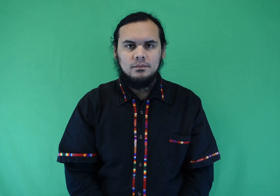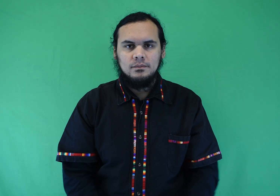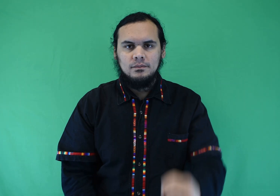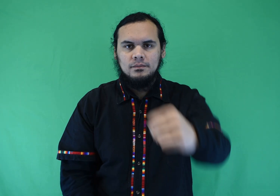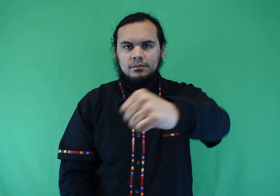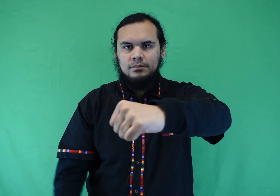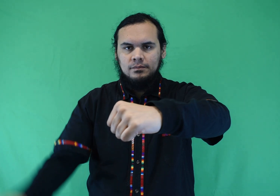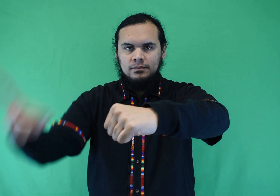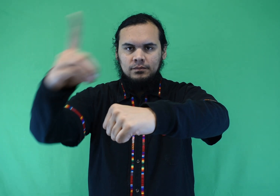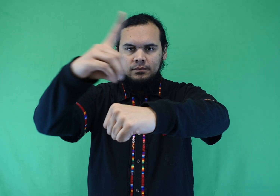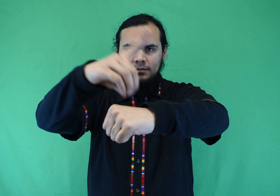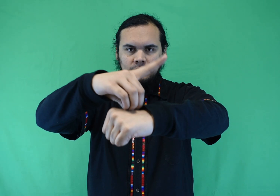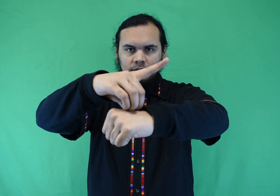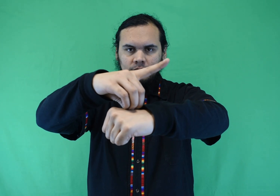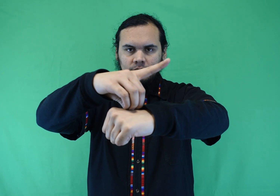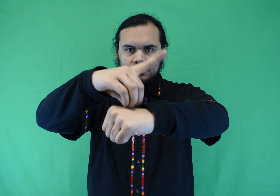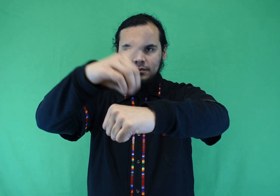día